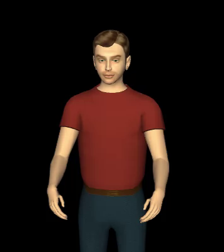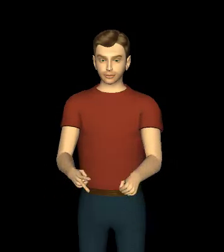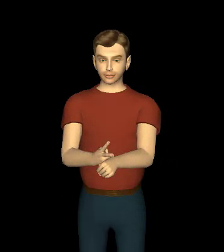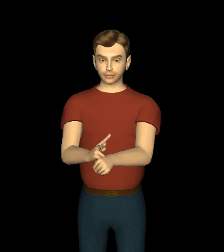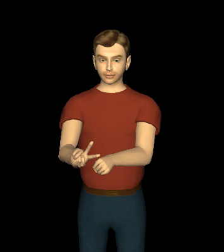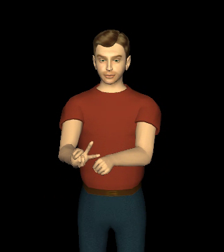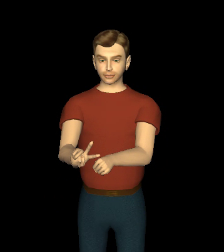خطر